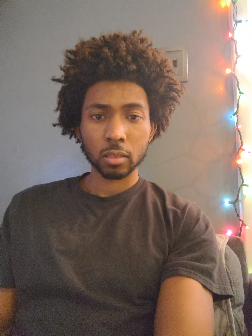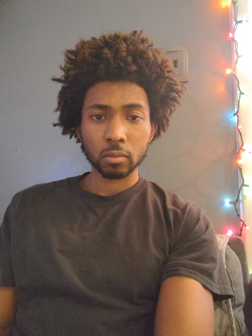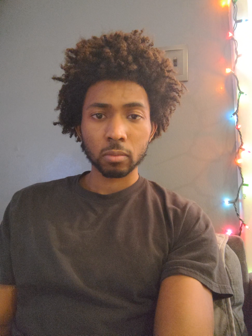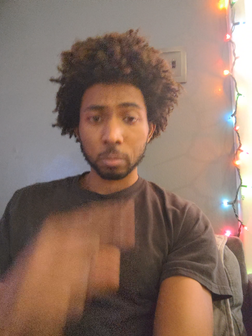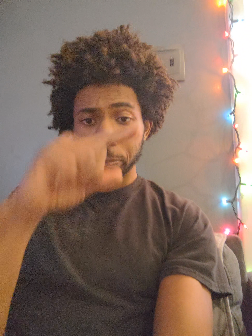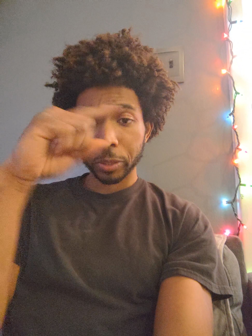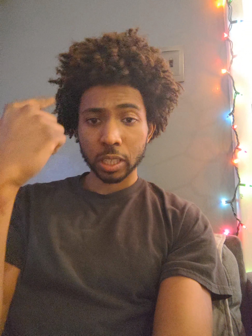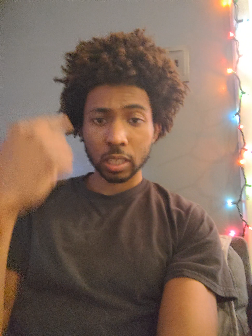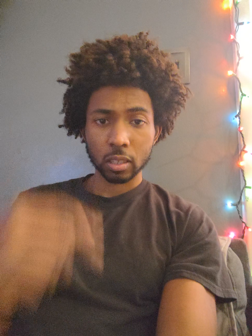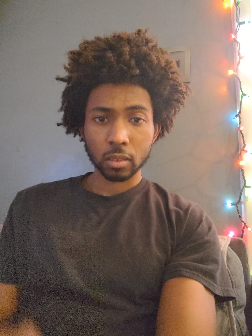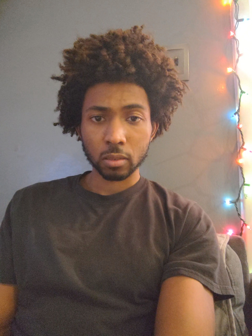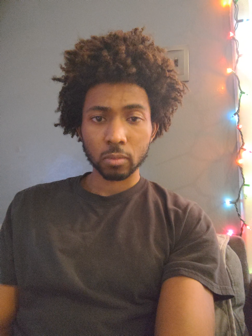black